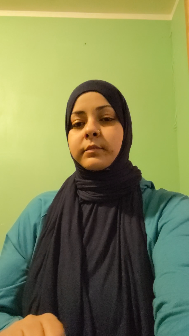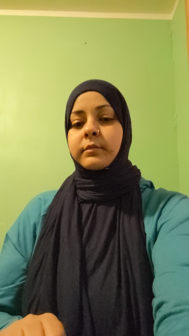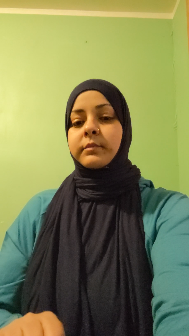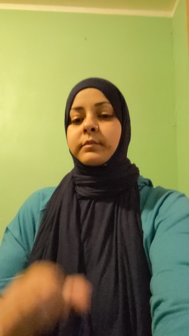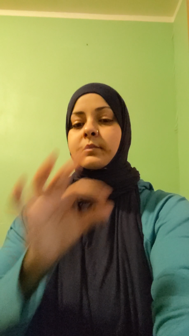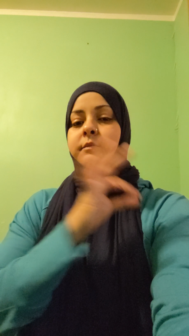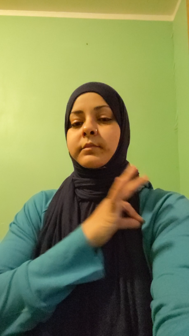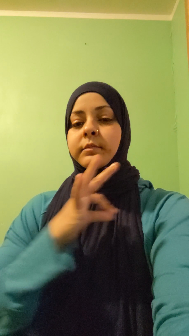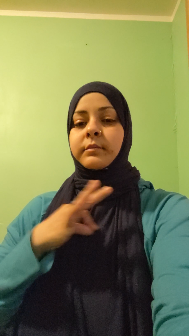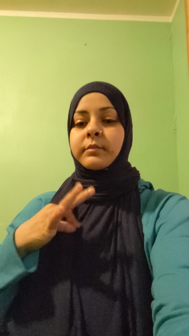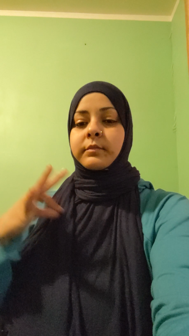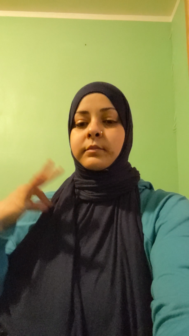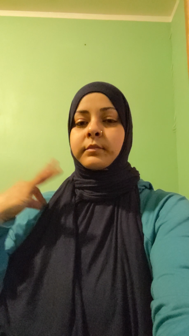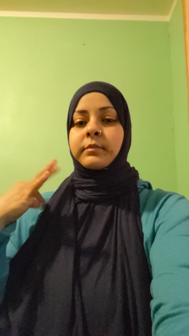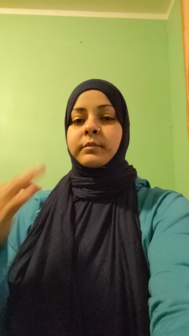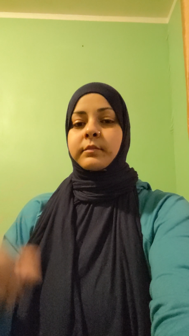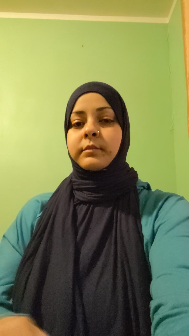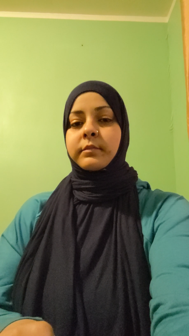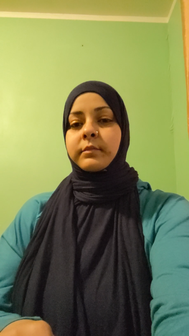beads